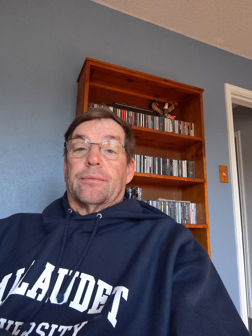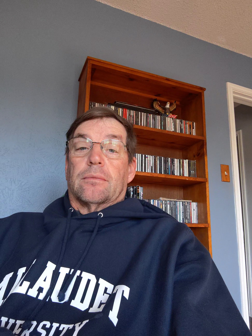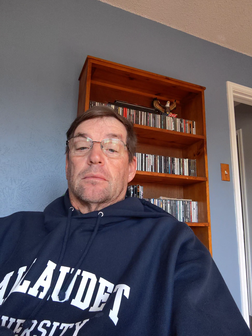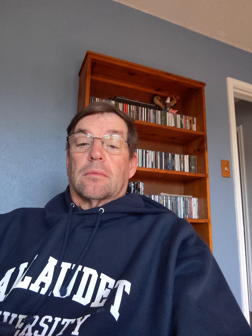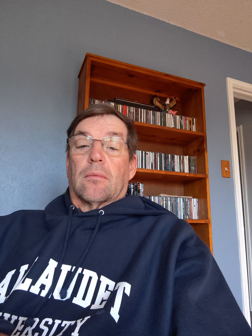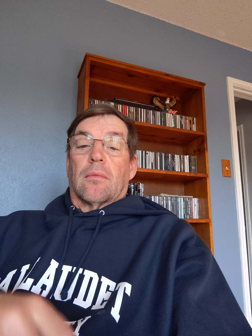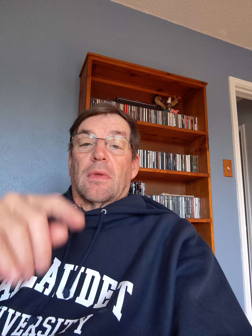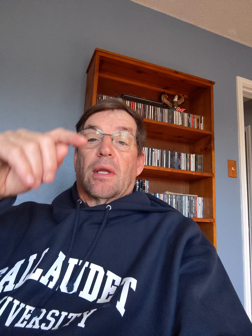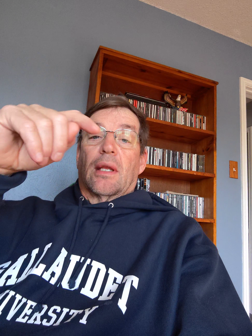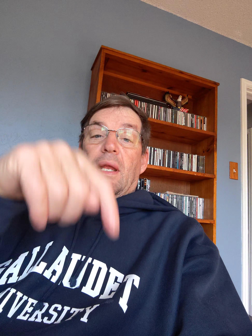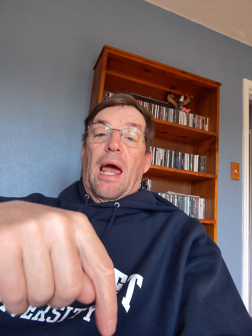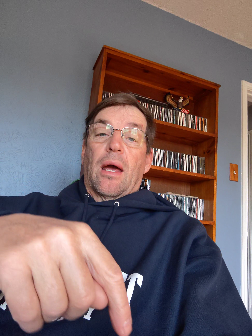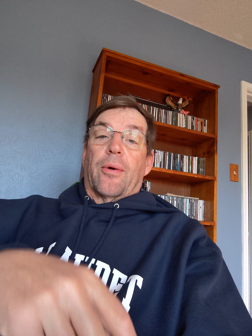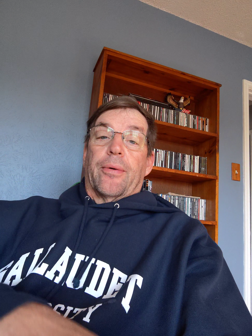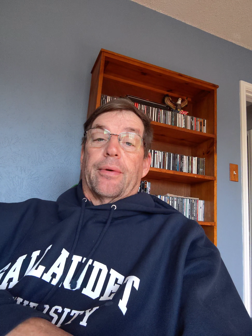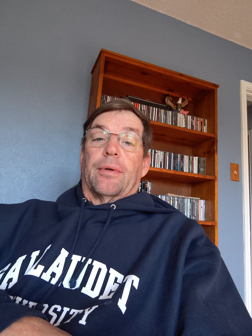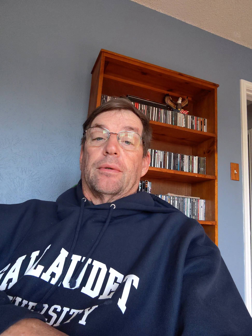down